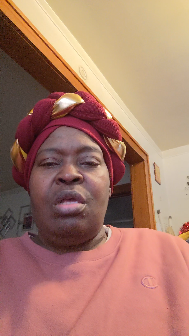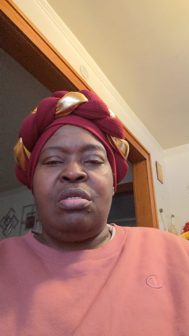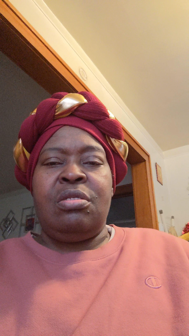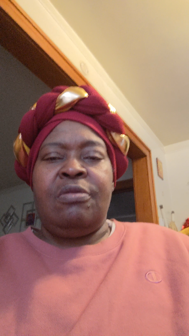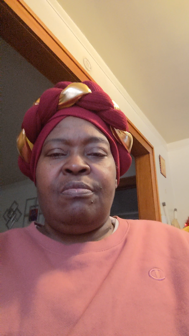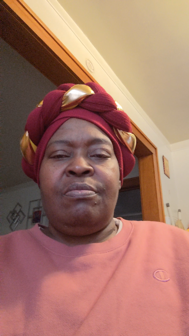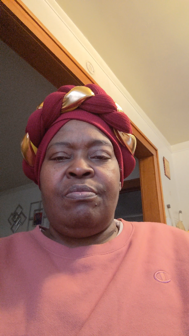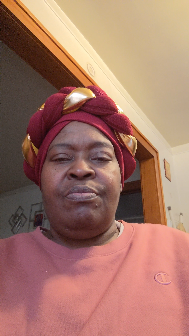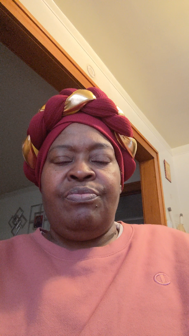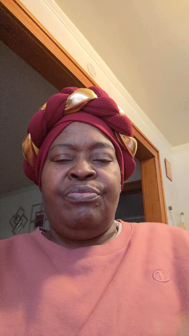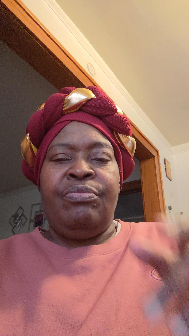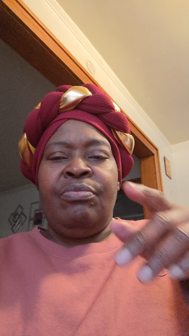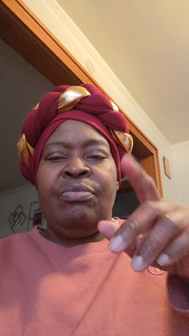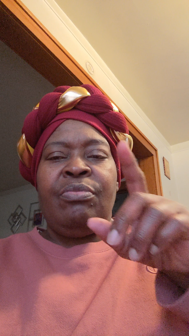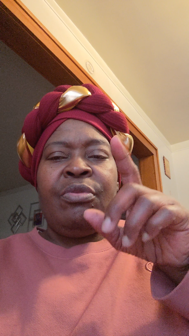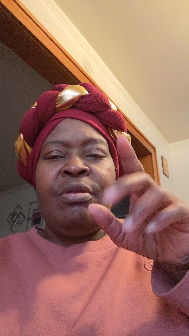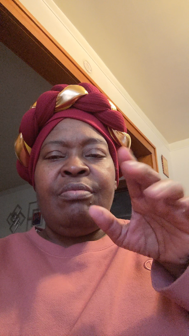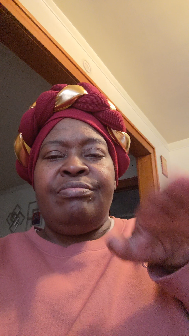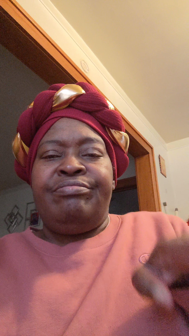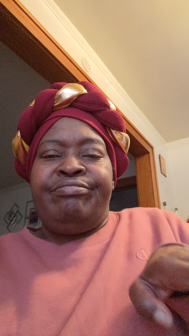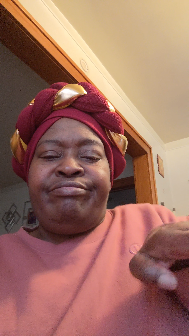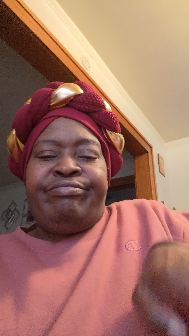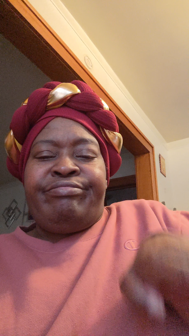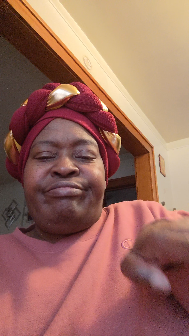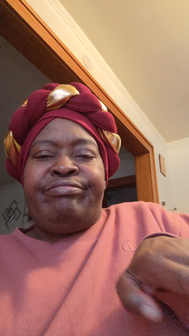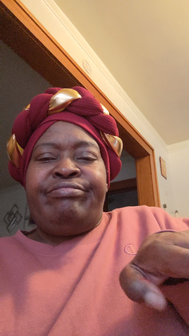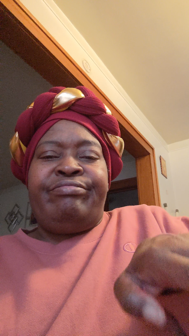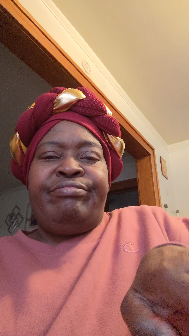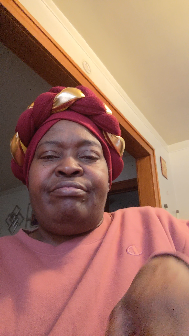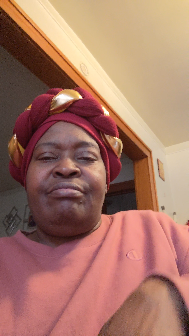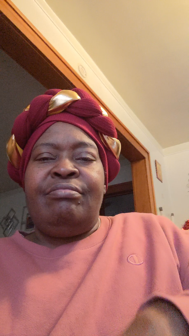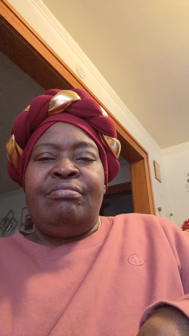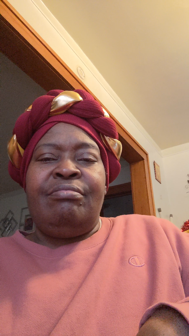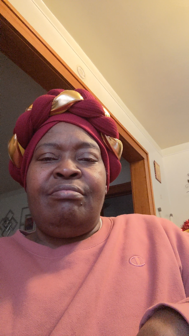penguin